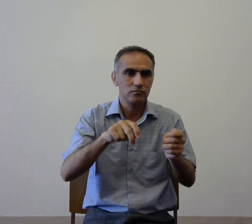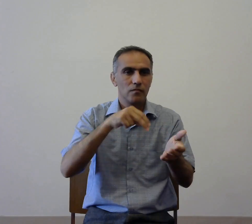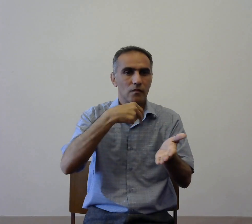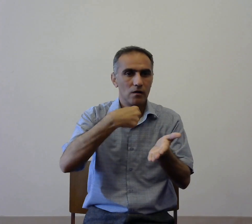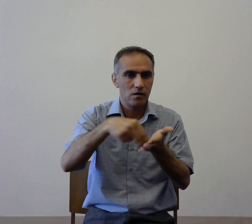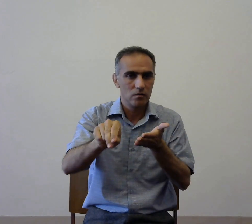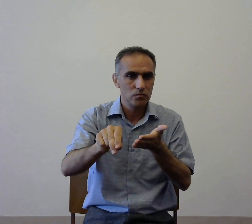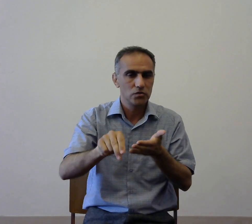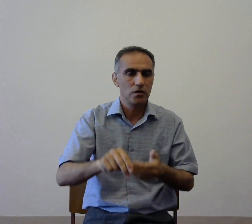almaq